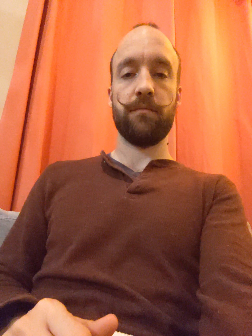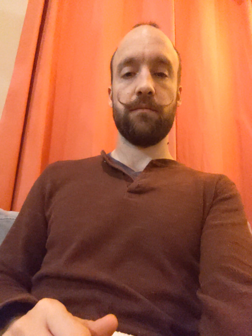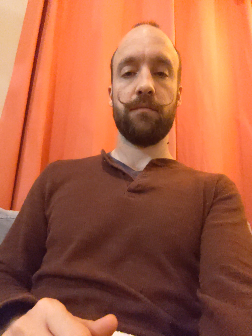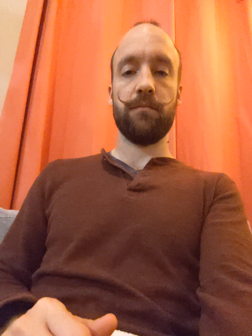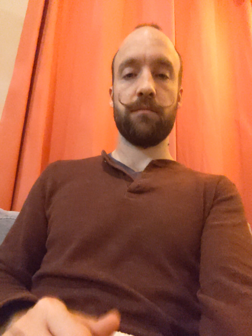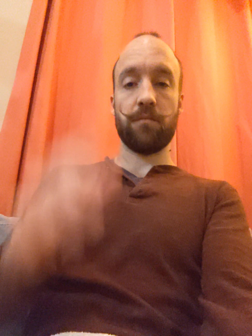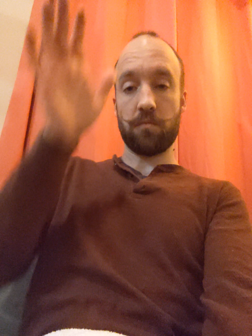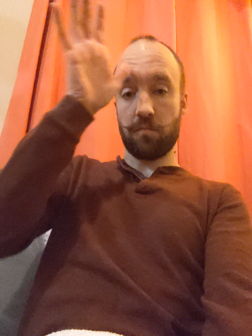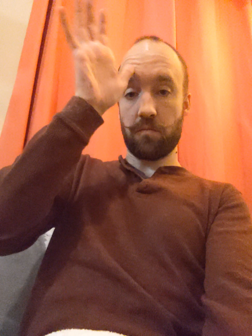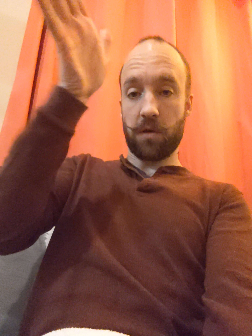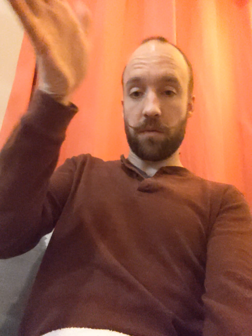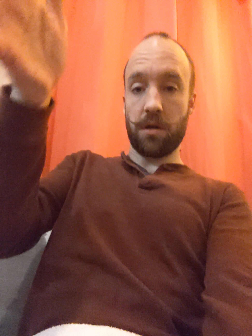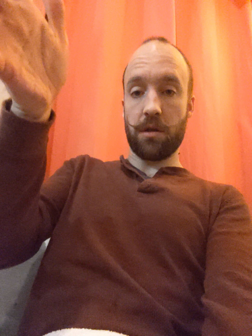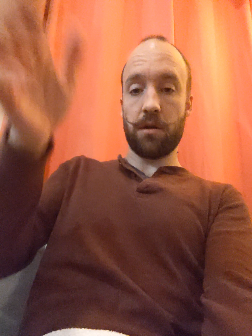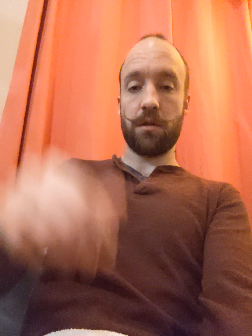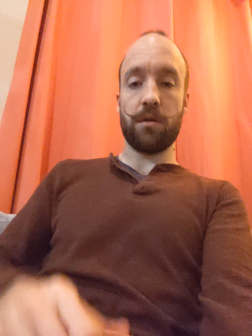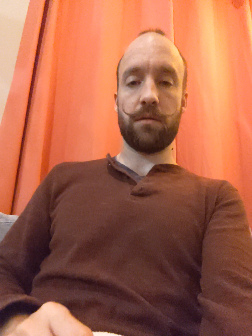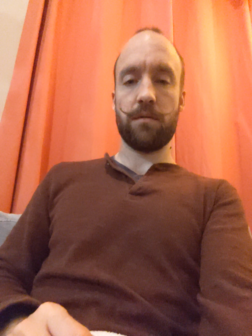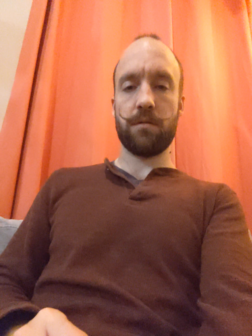grandpa